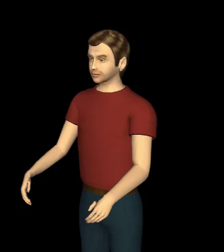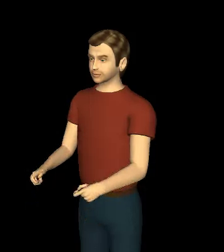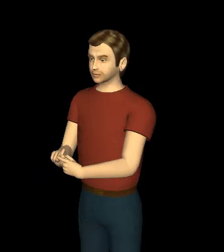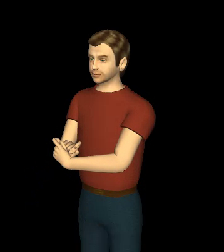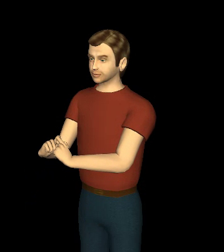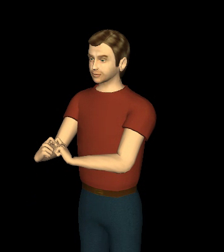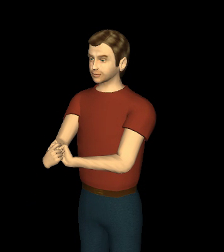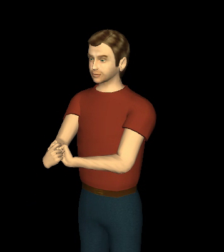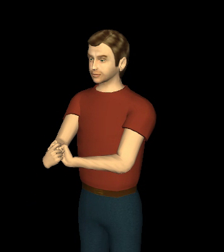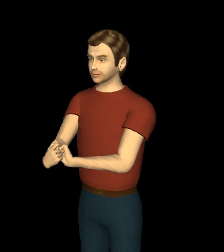يغير